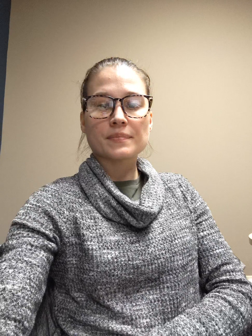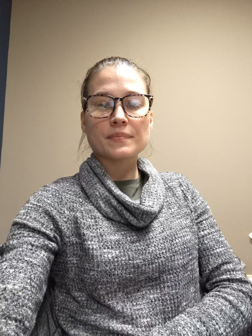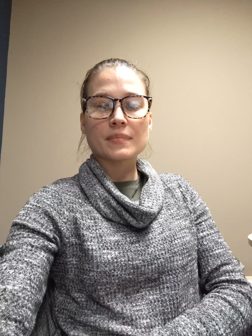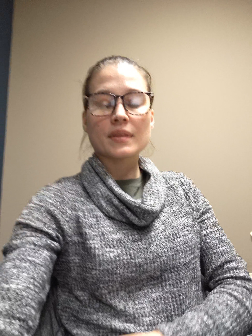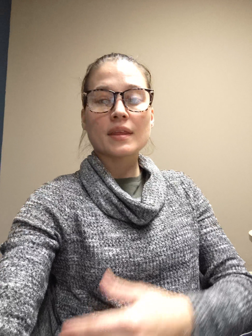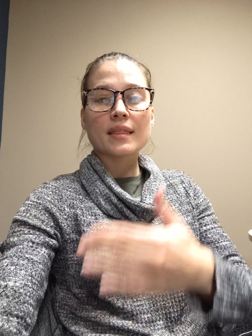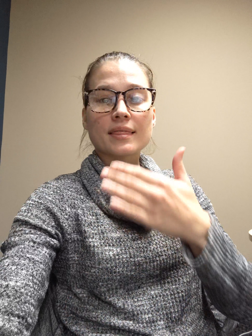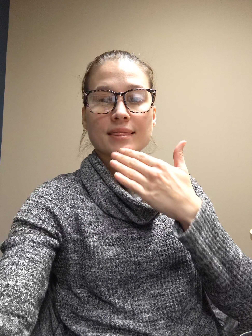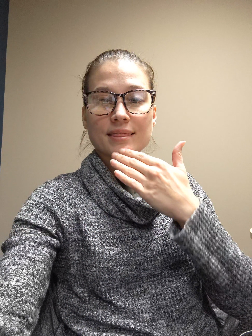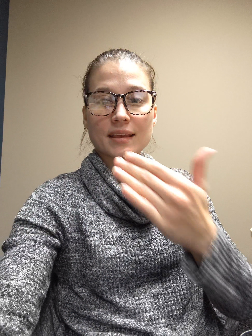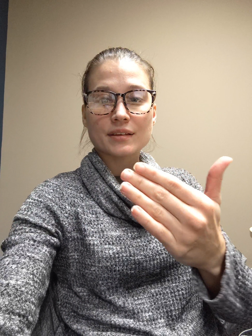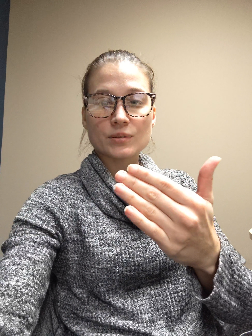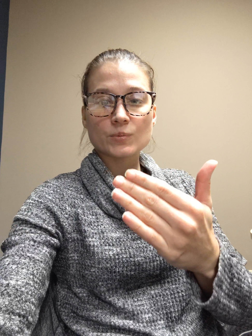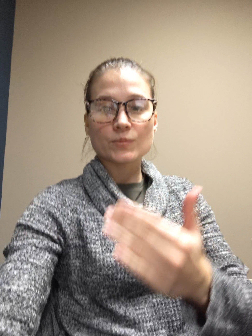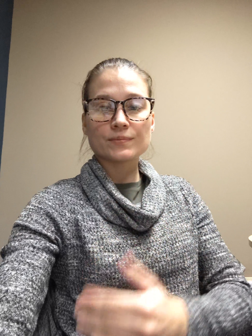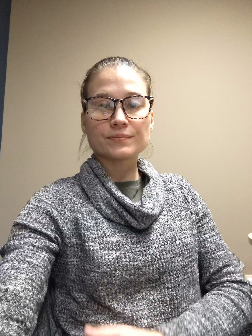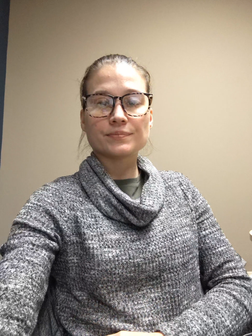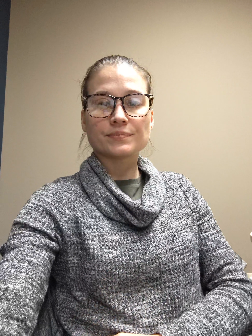thank you